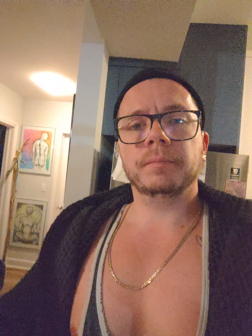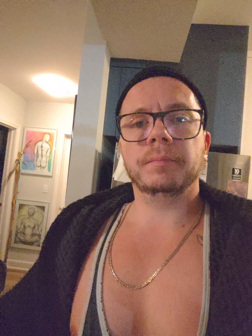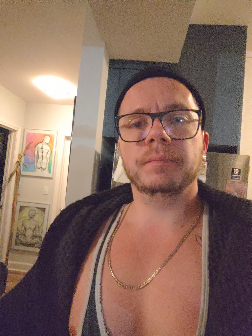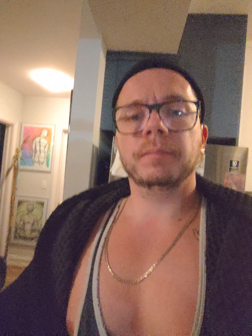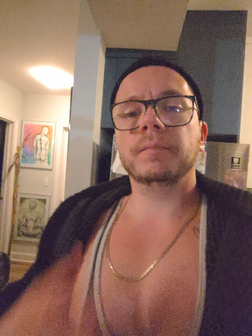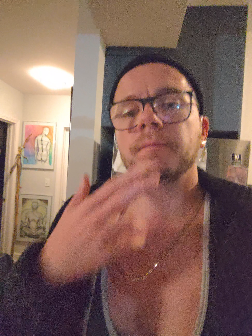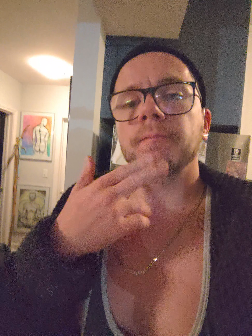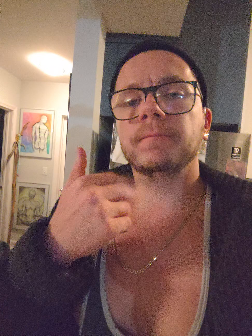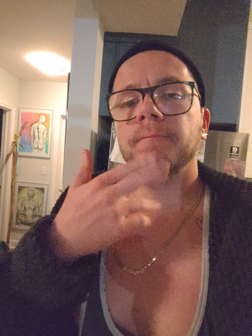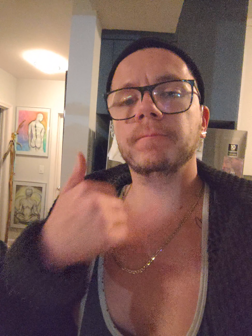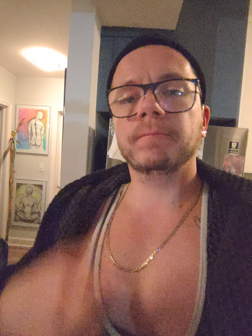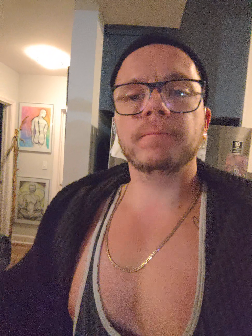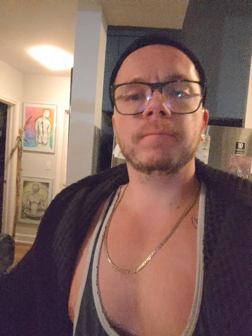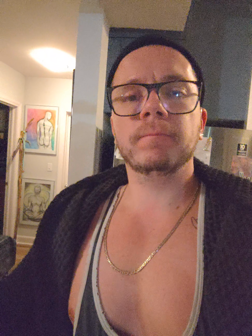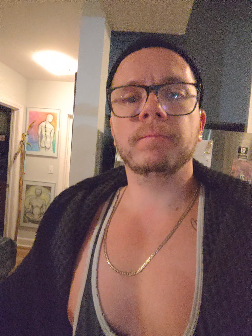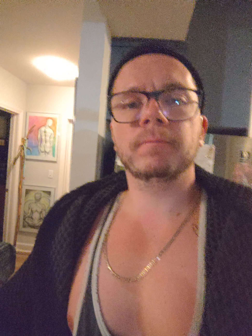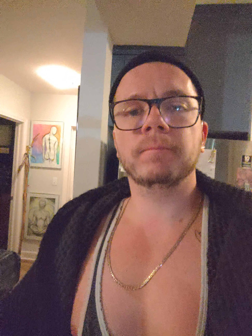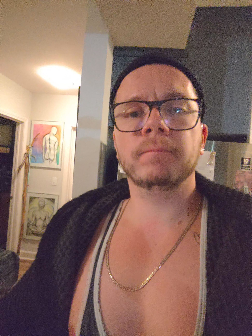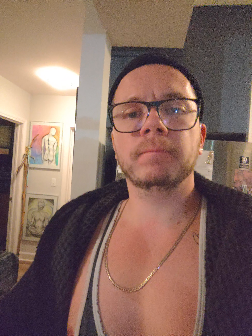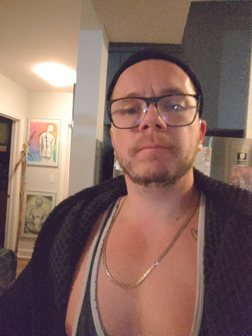cute